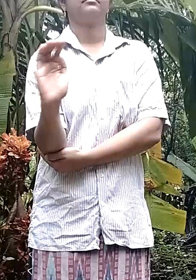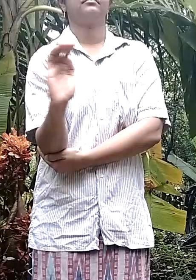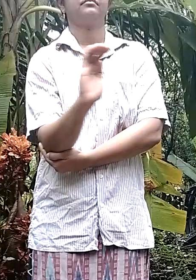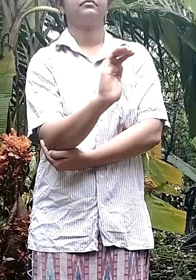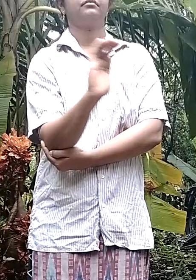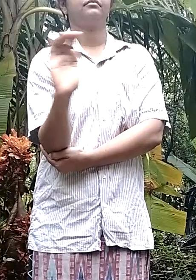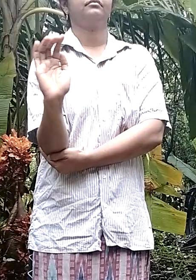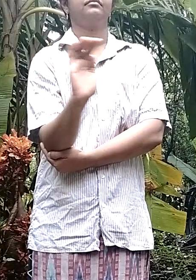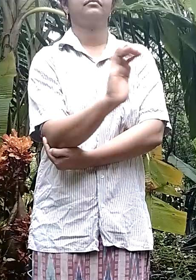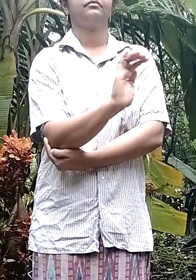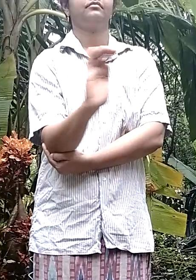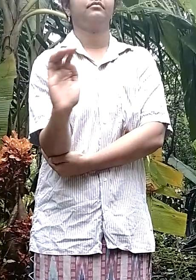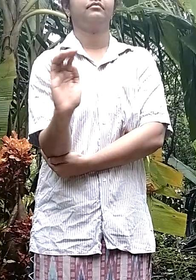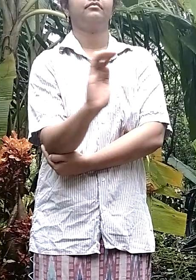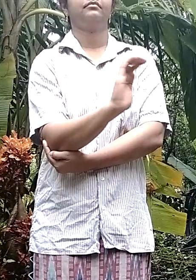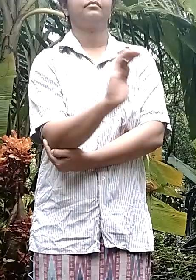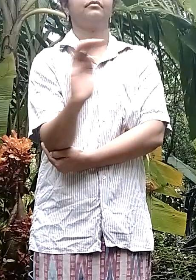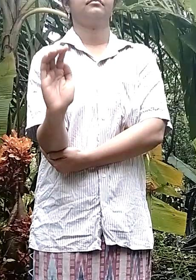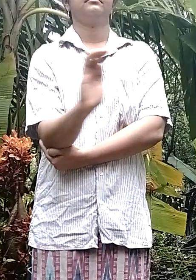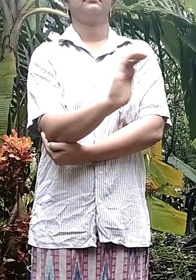Snake